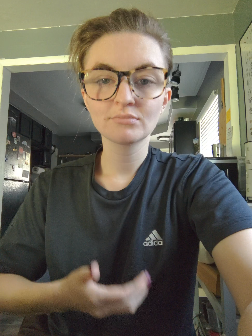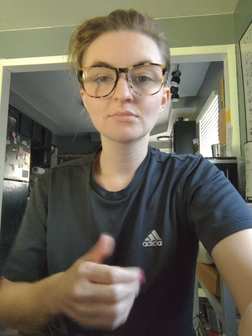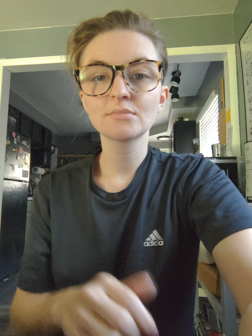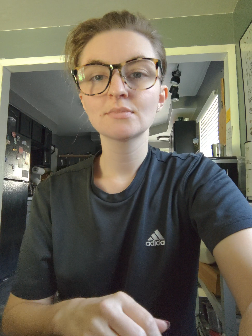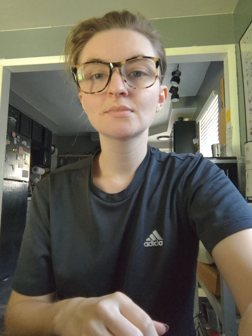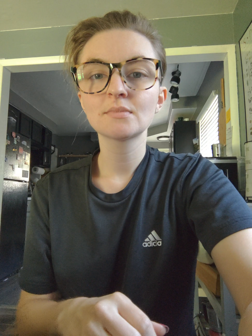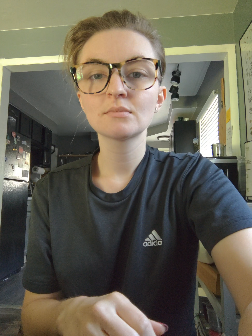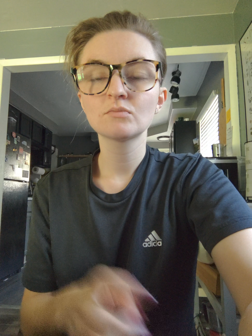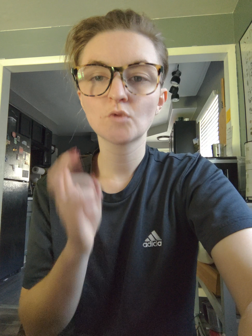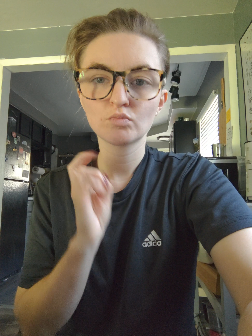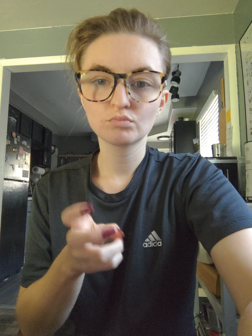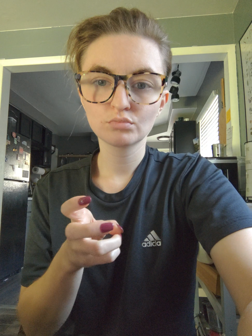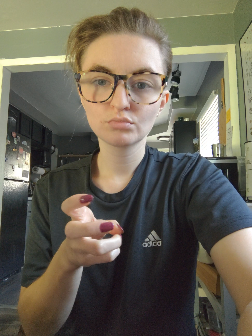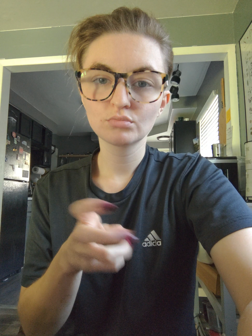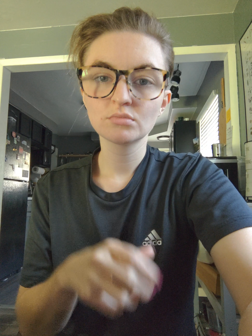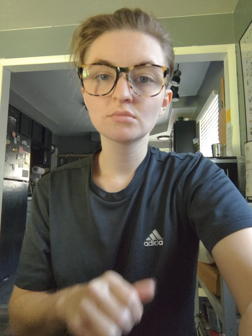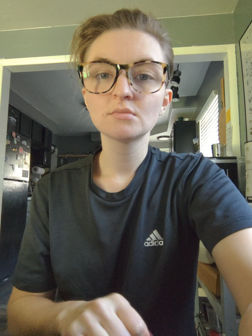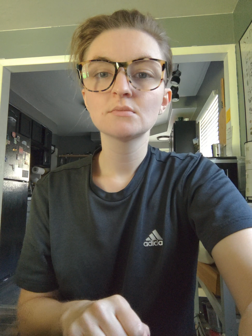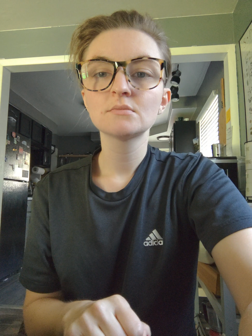hard